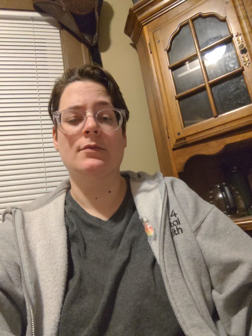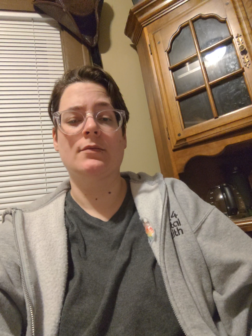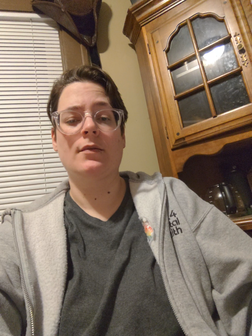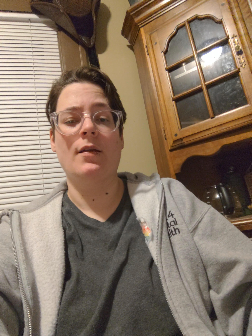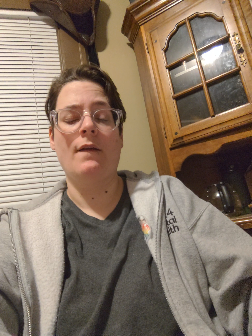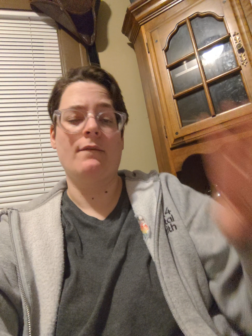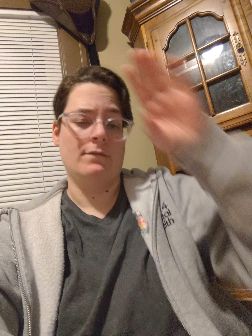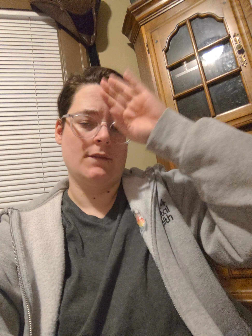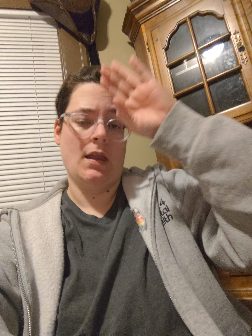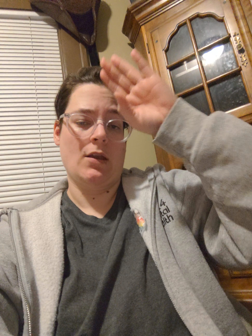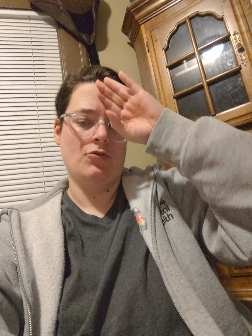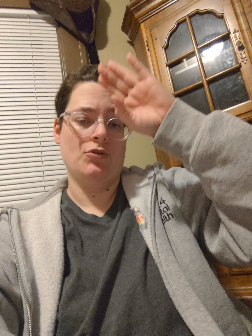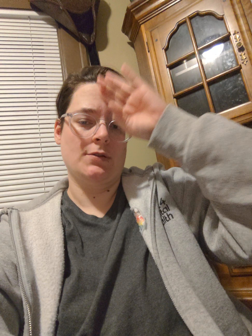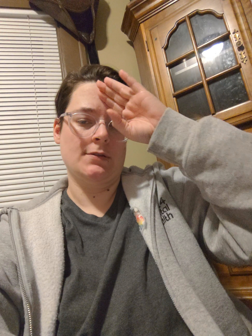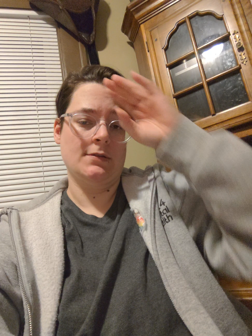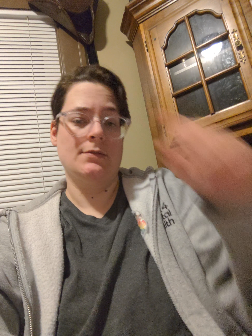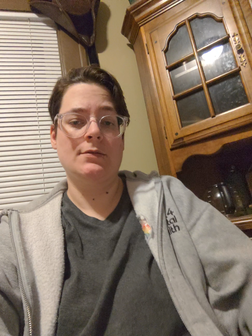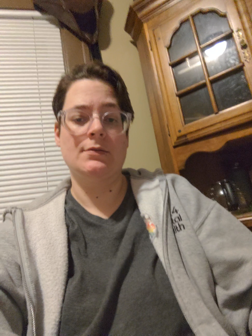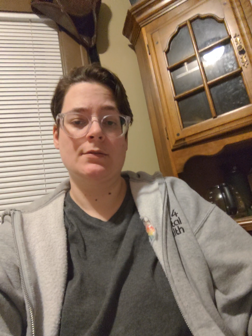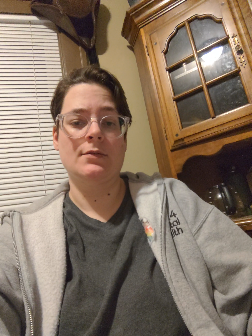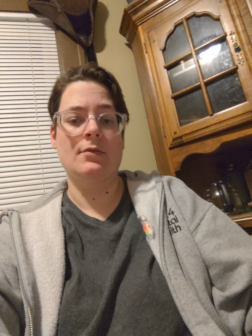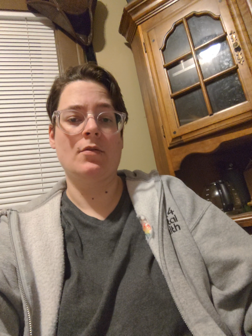fireman